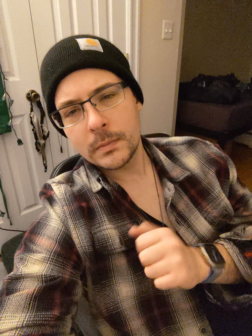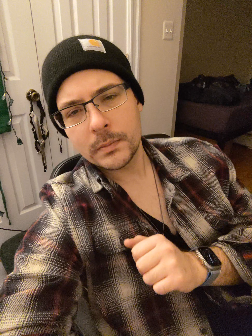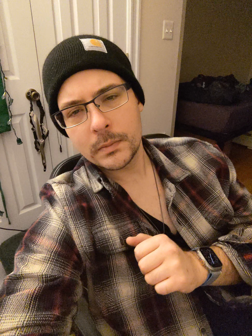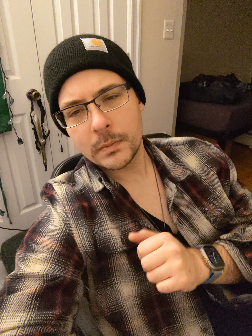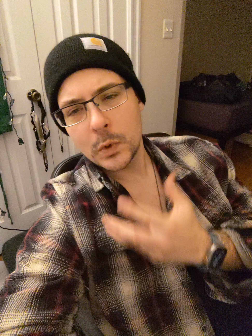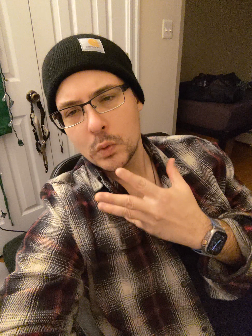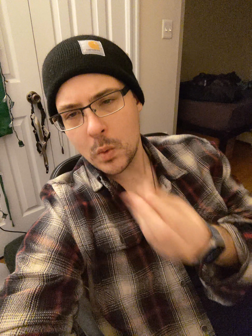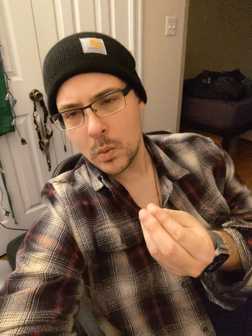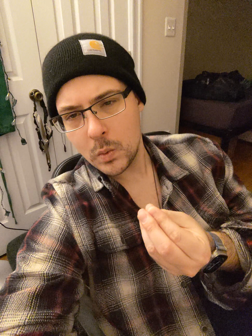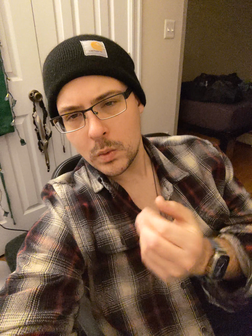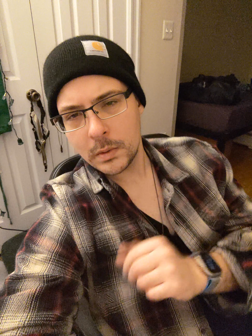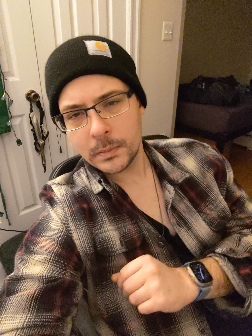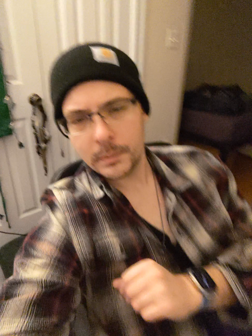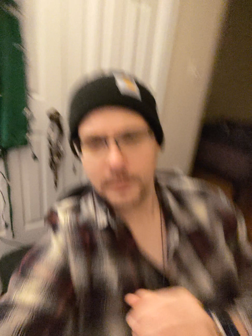go